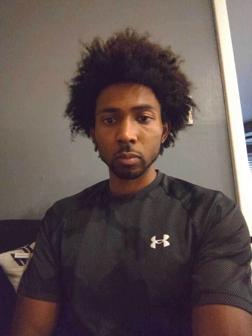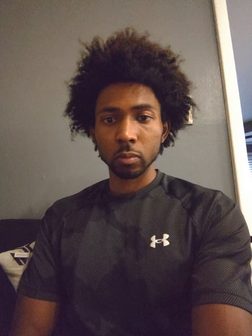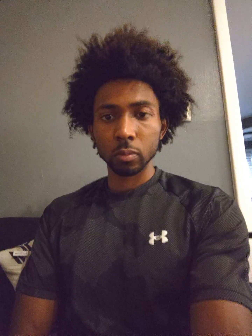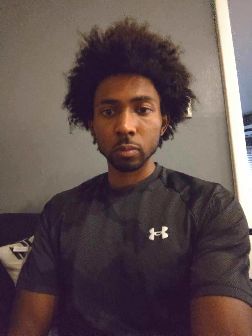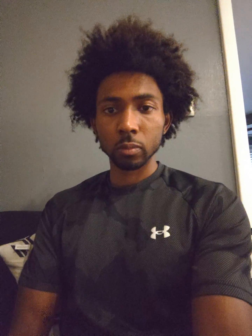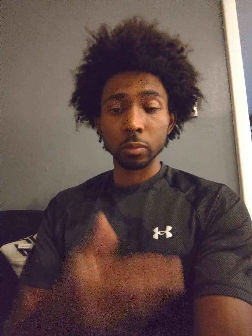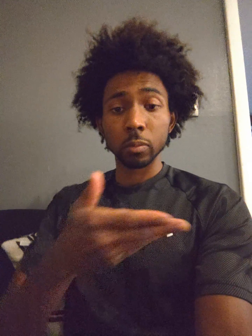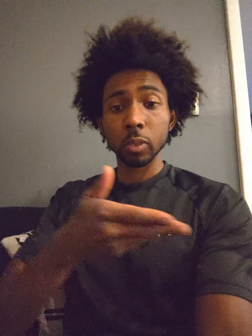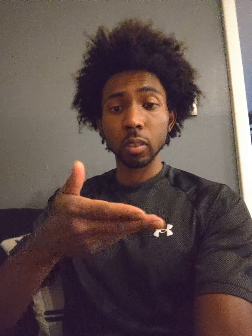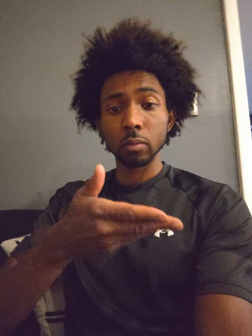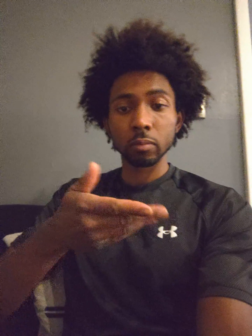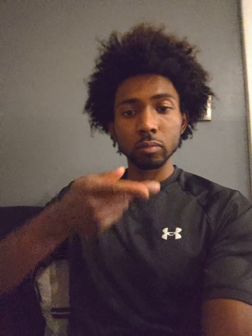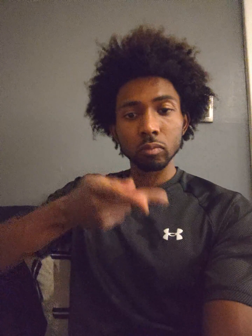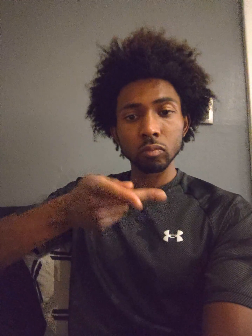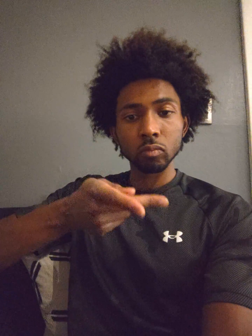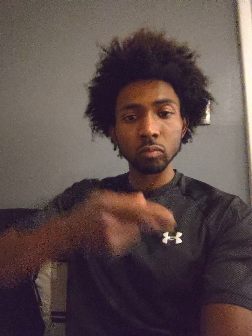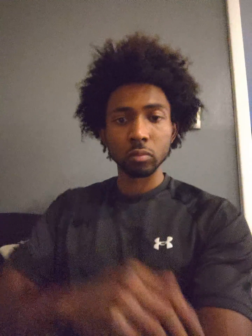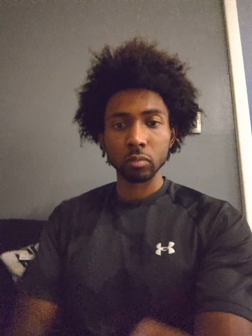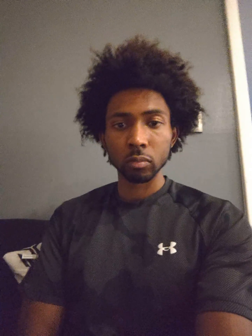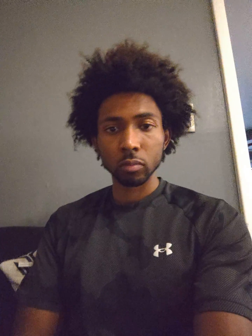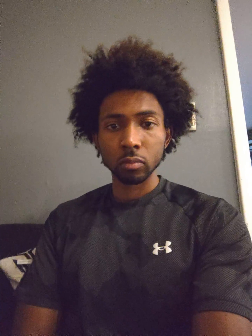babysitter